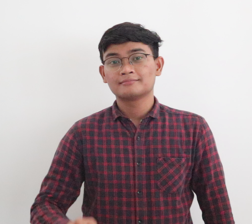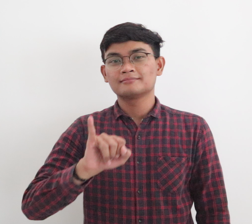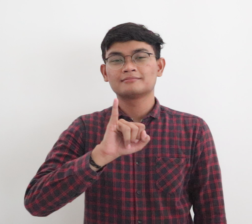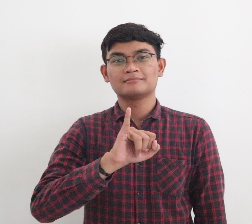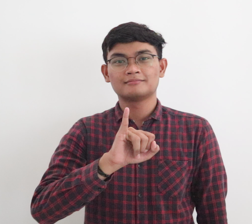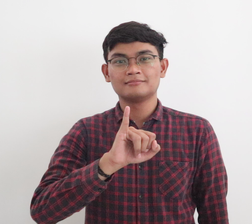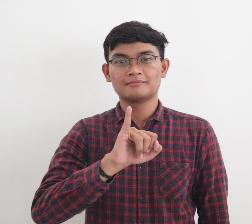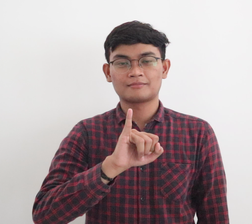I